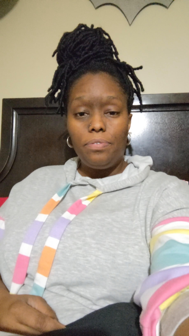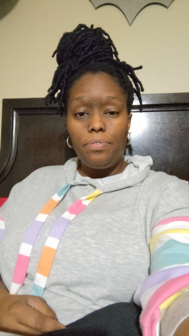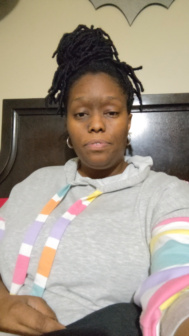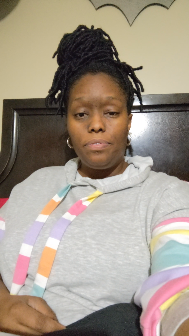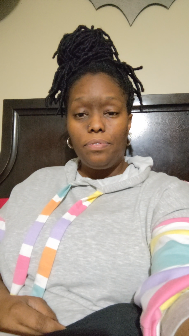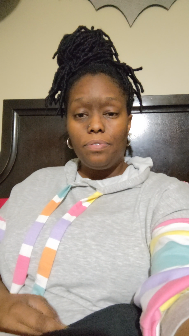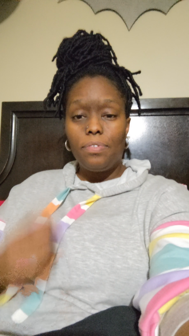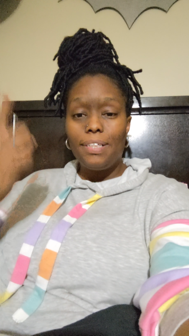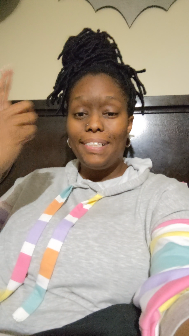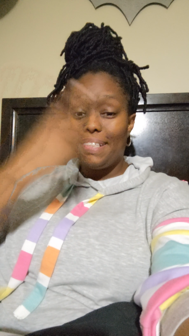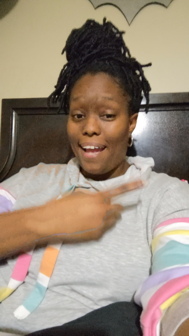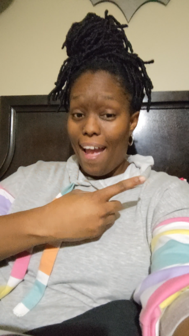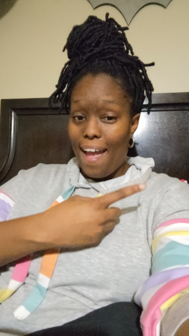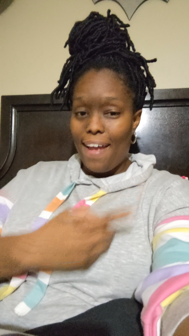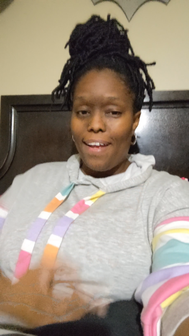day